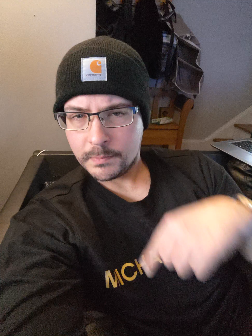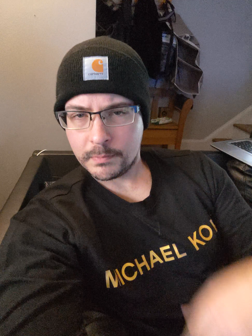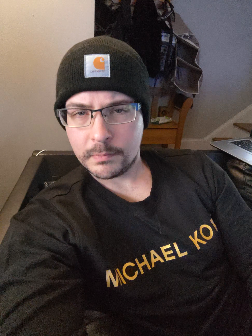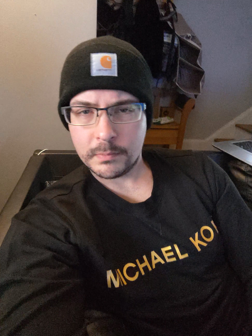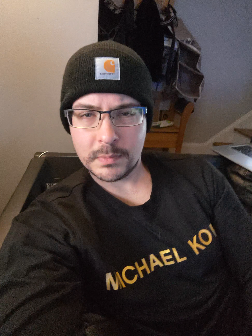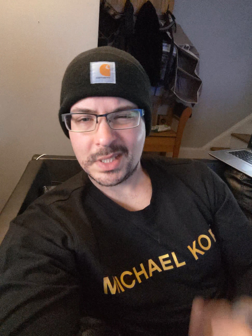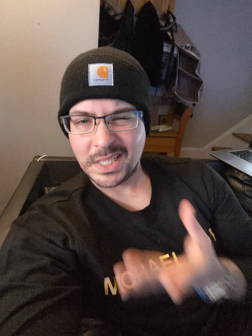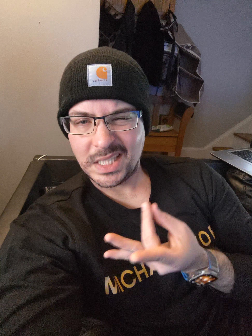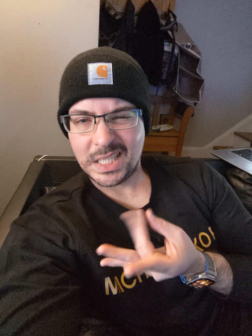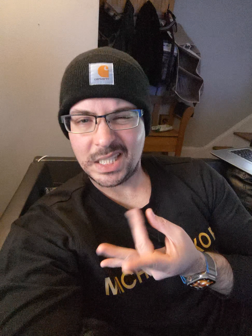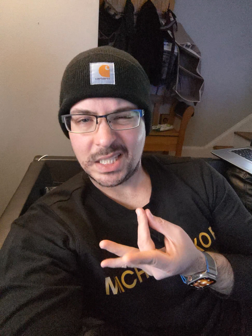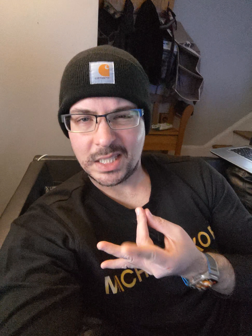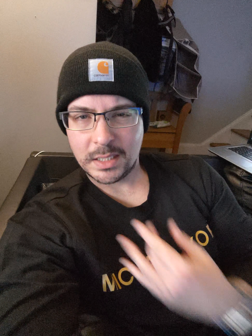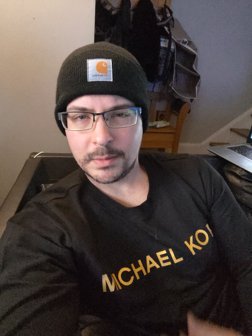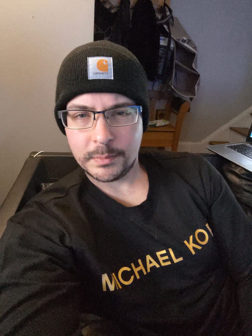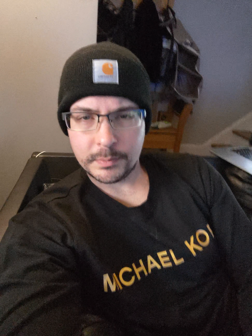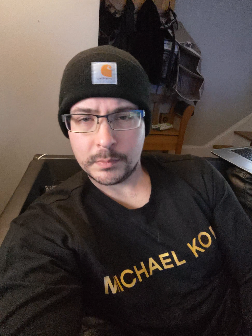sticky